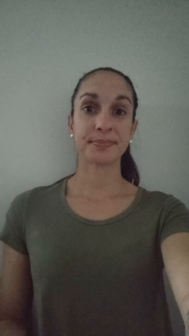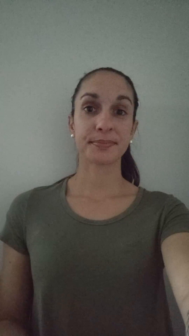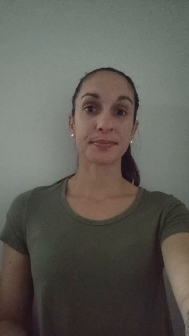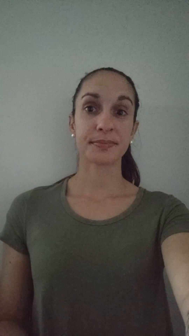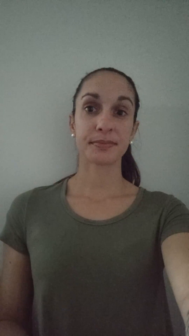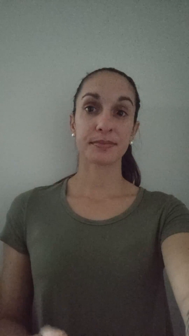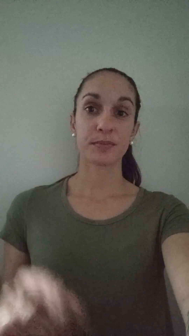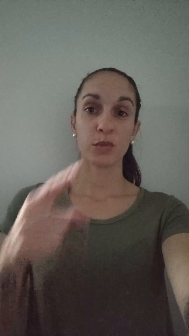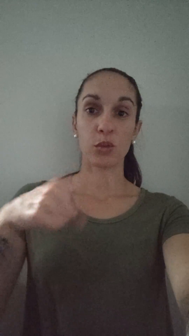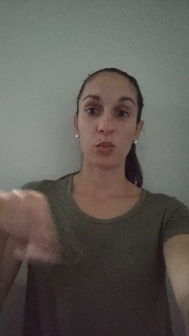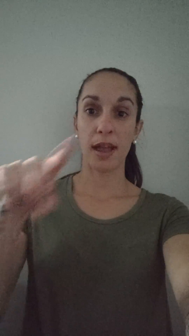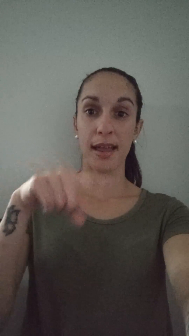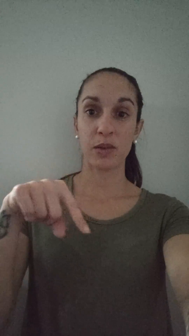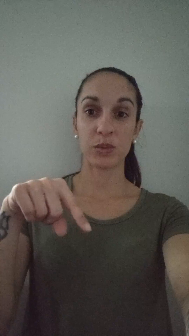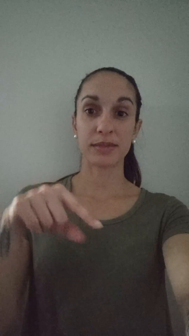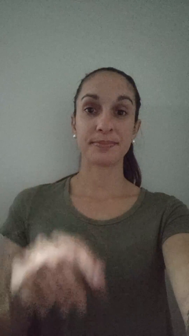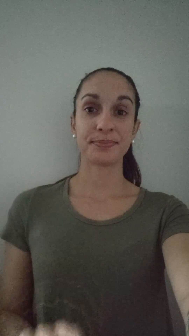around